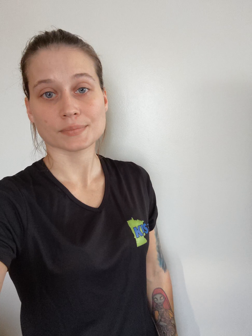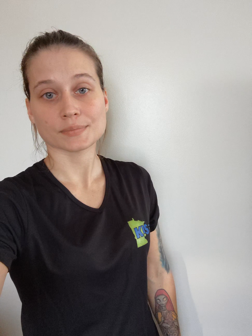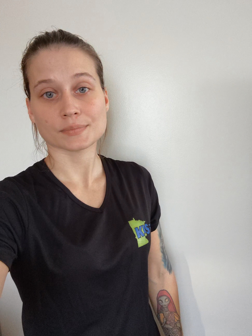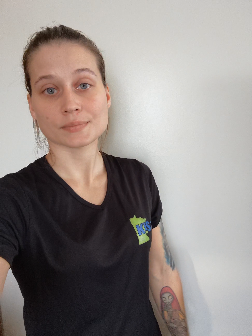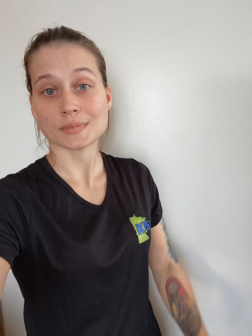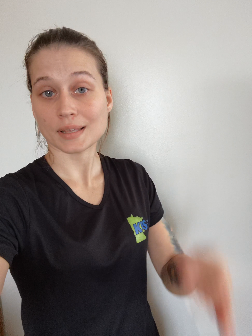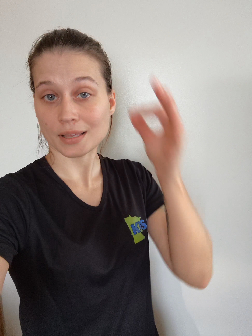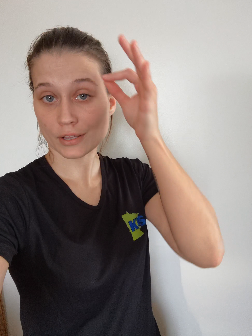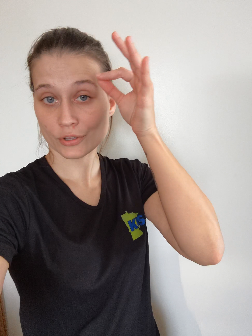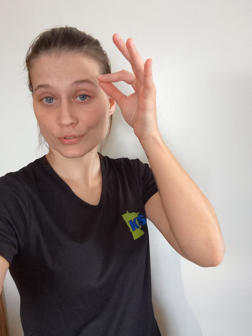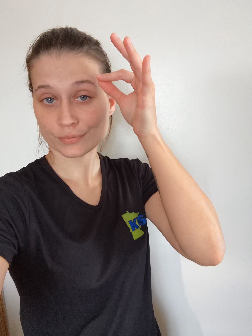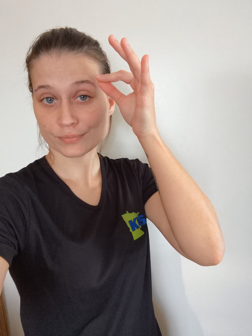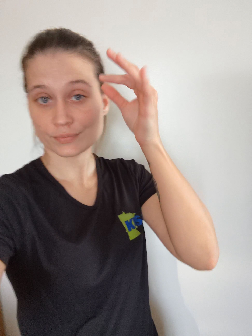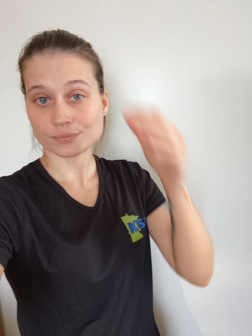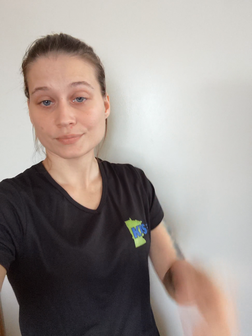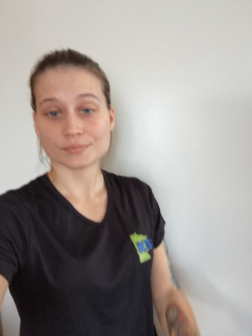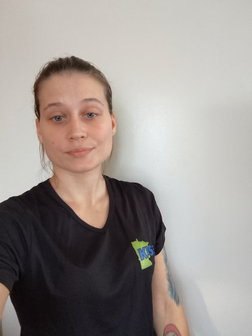hair